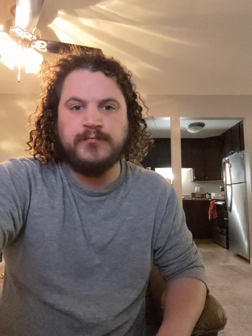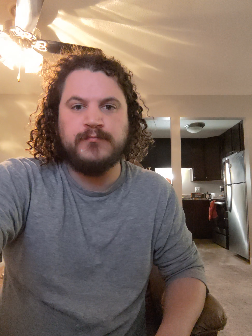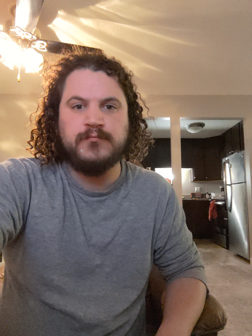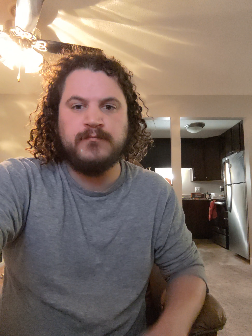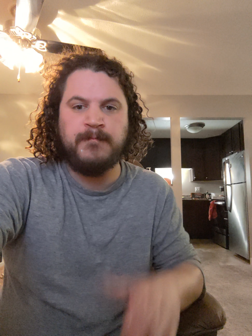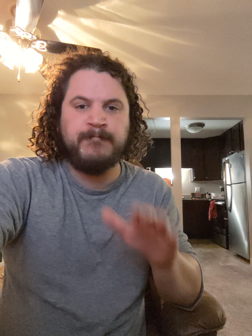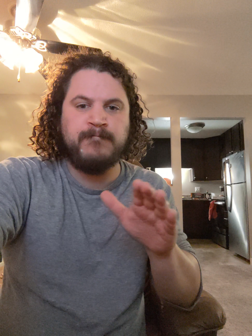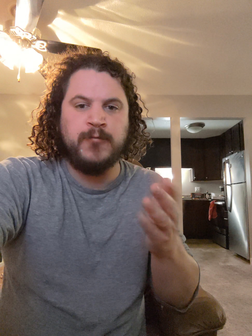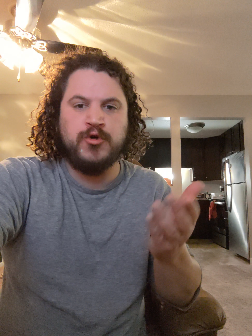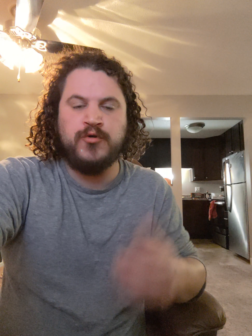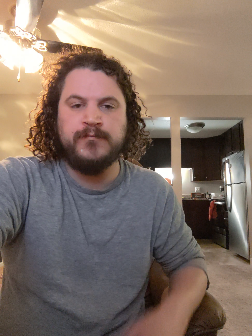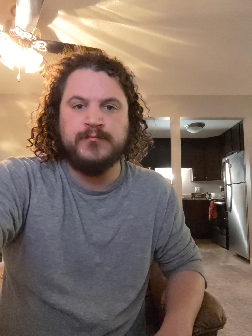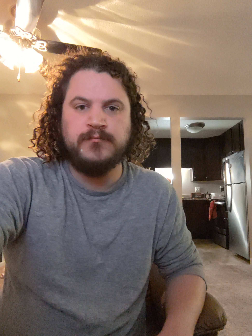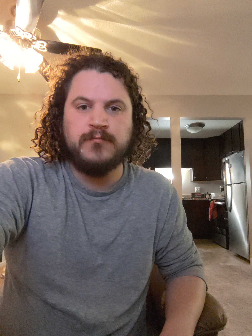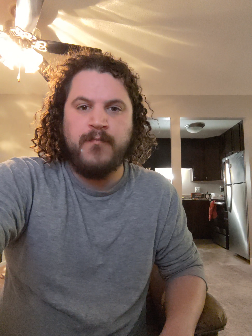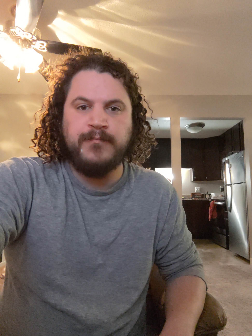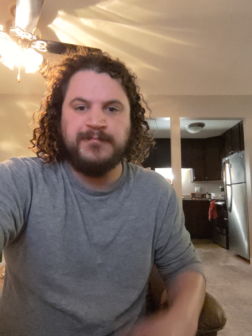book